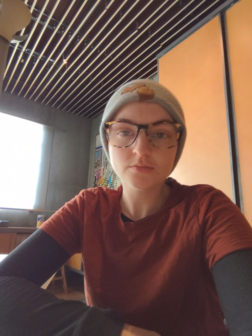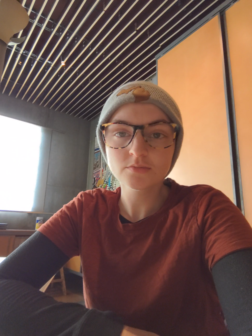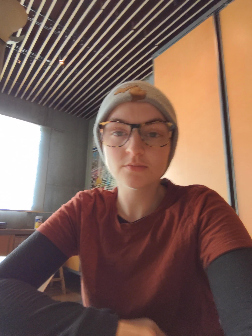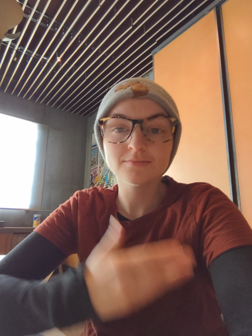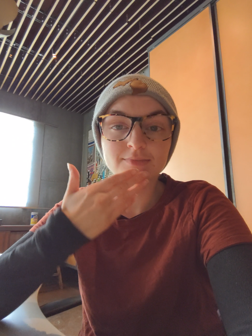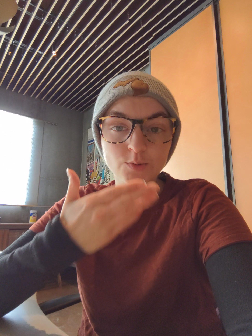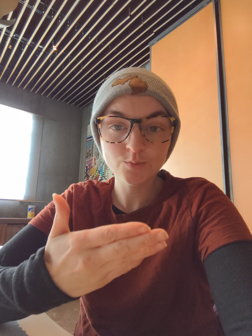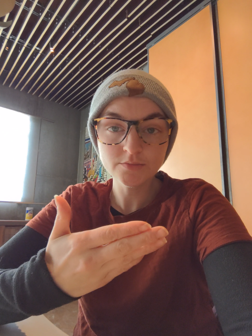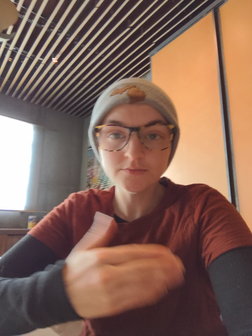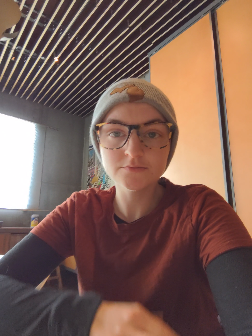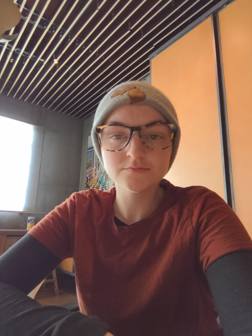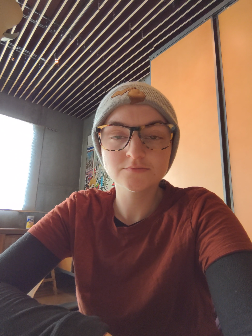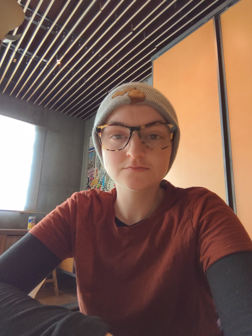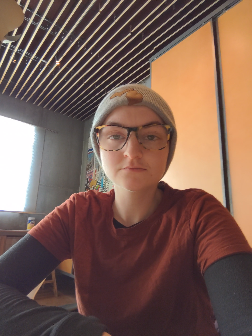thank you